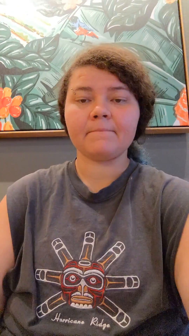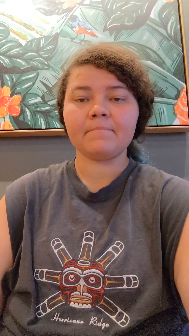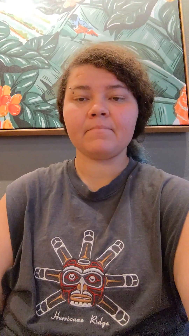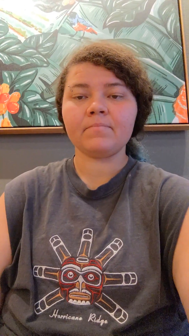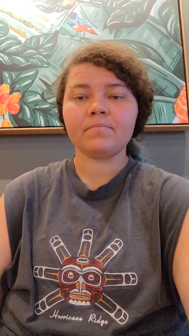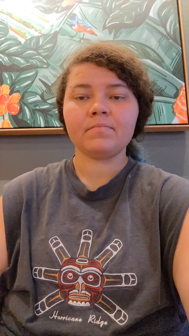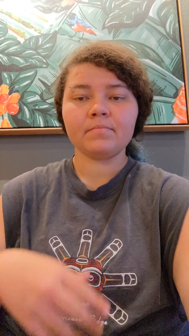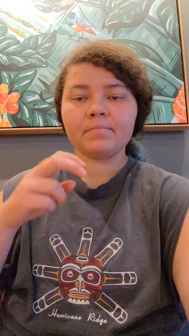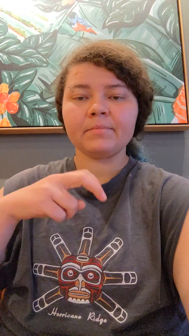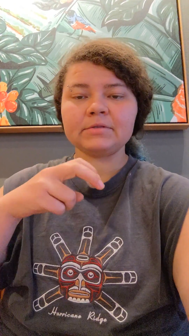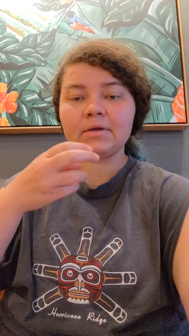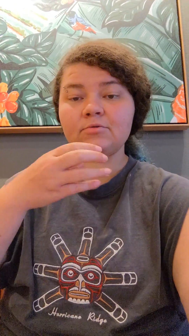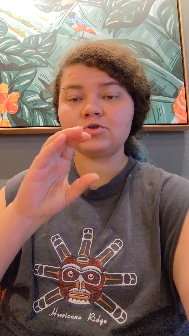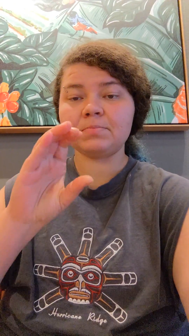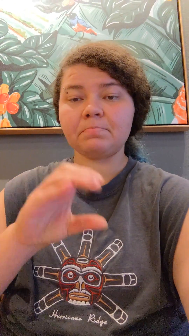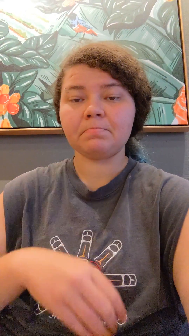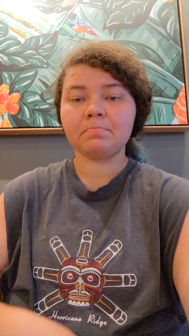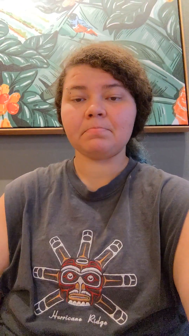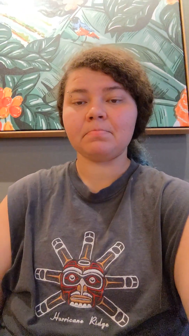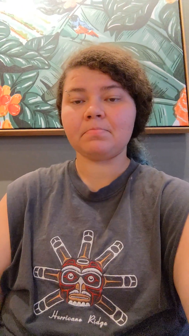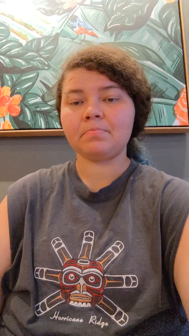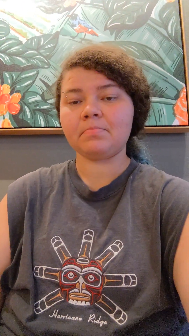potato chip